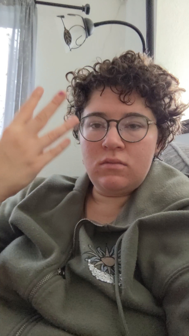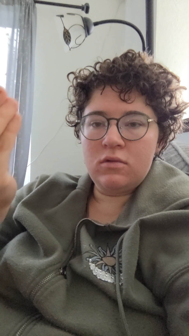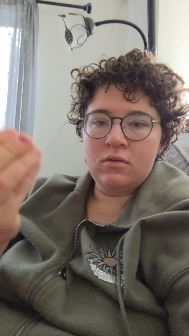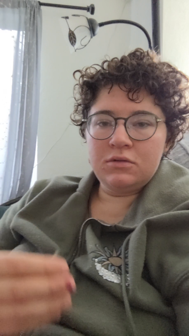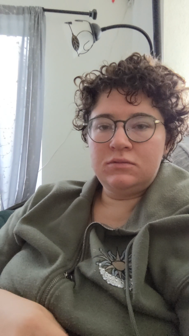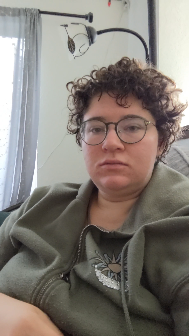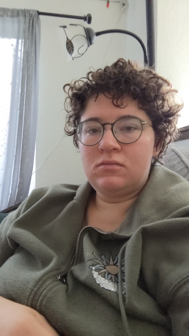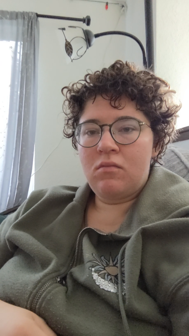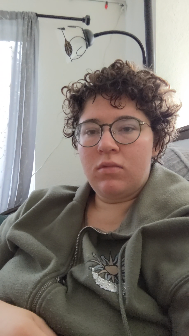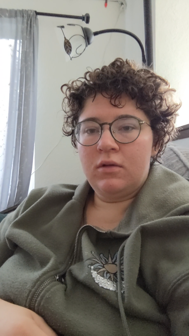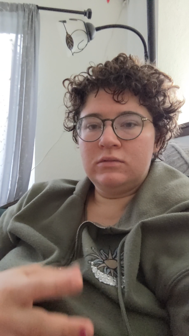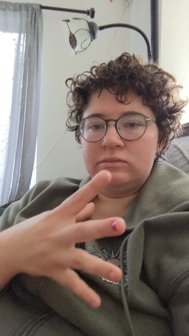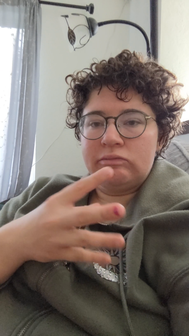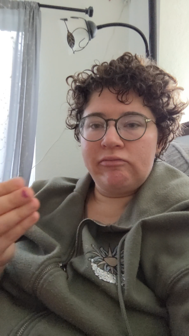and